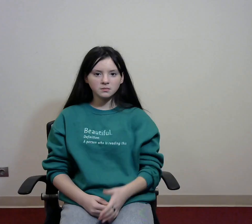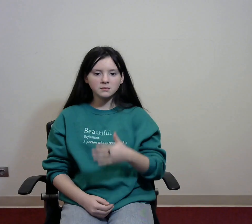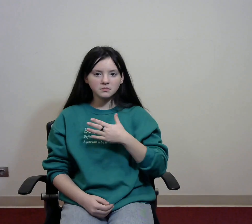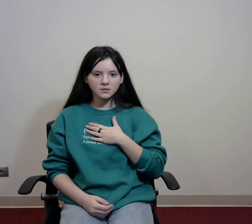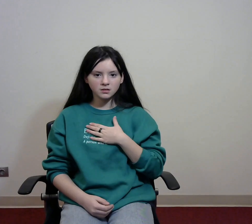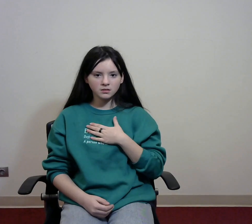mən